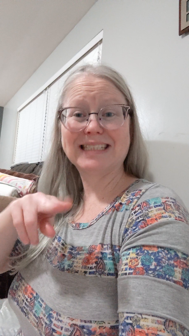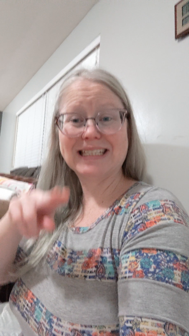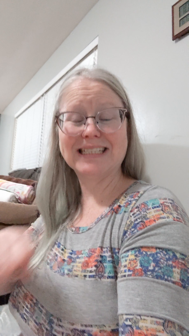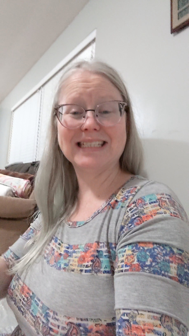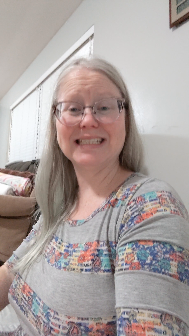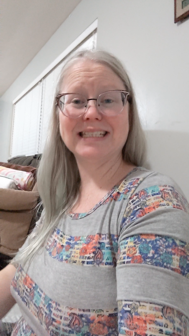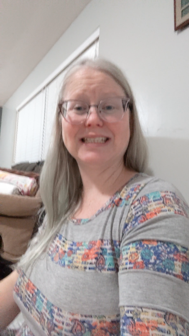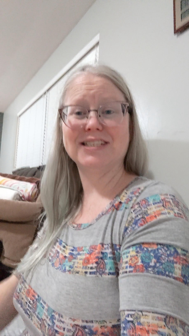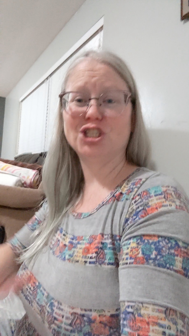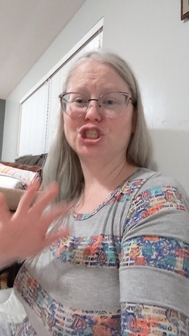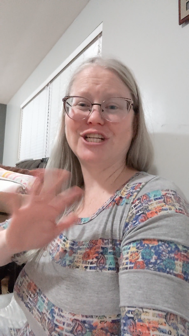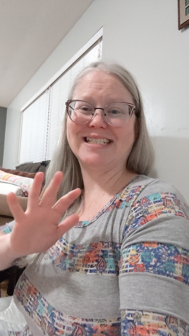cheese